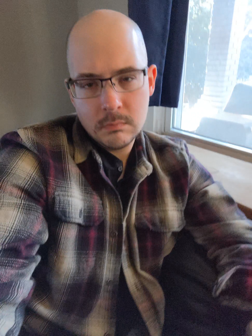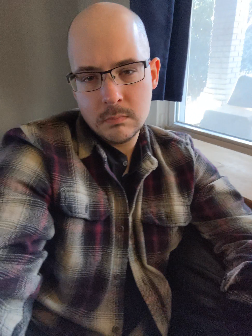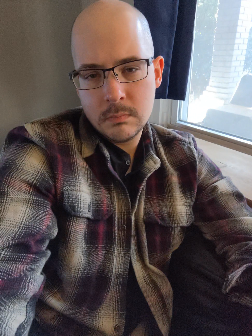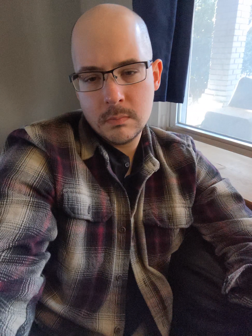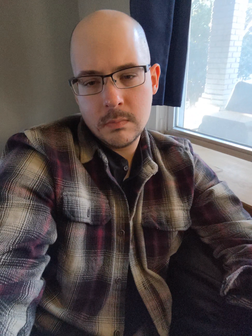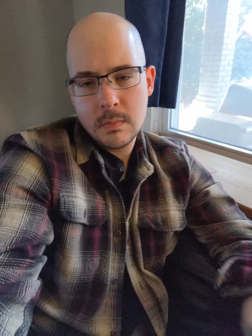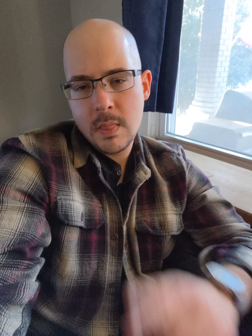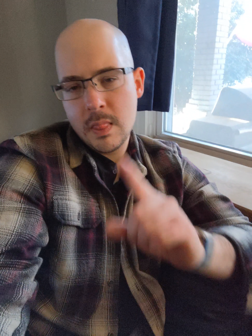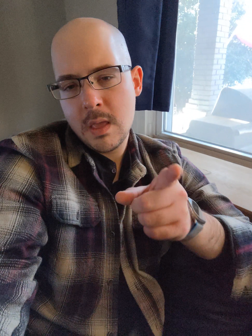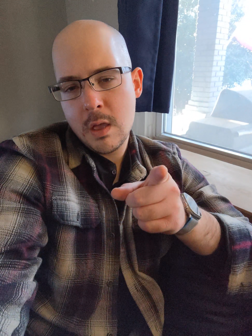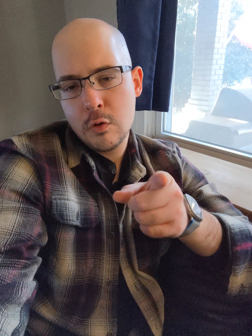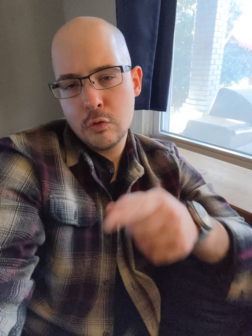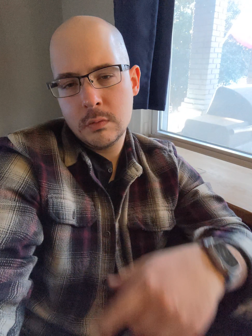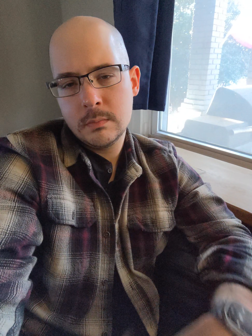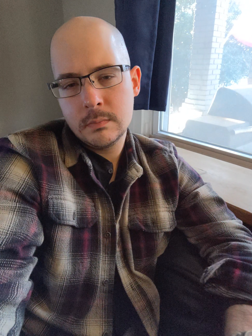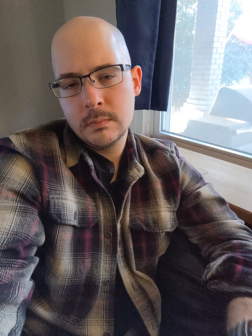there